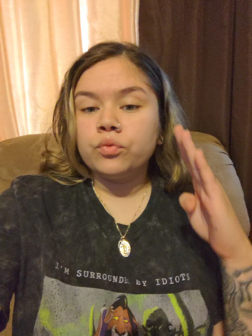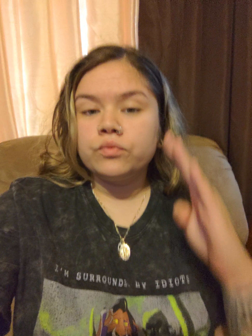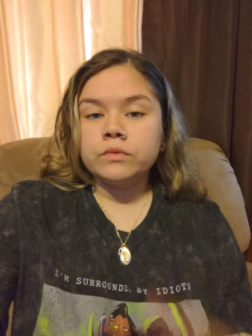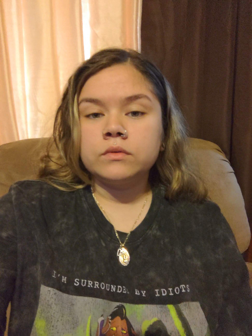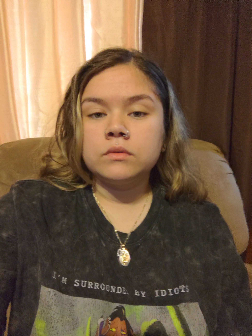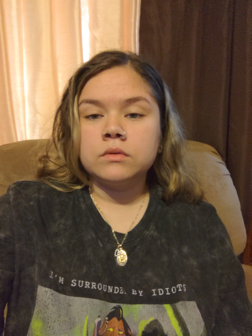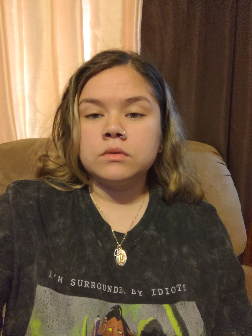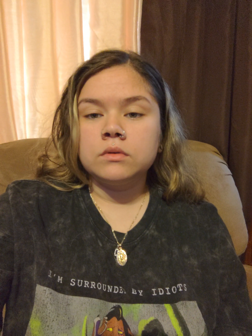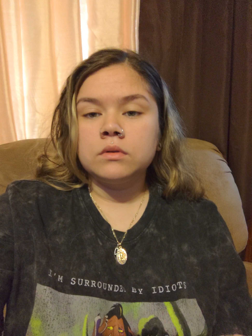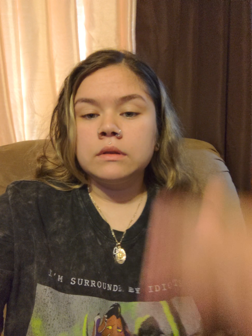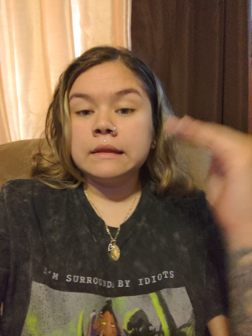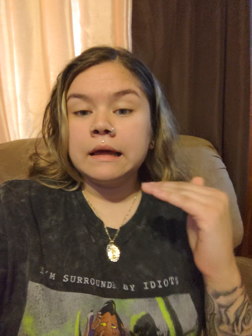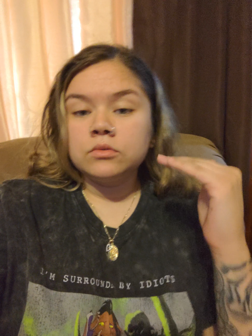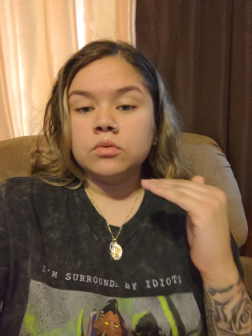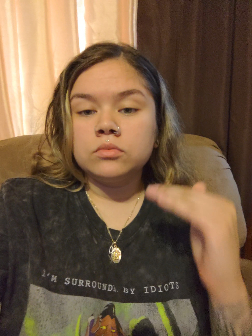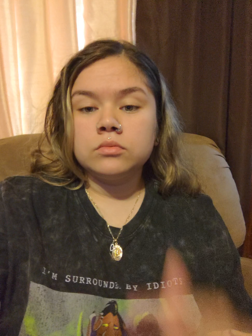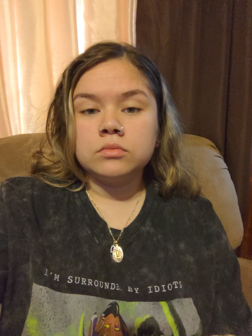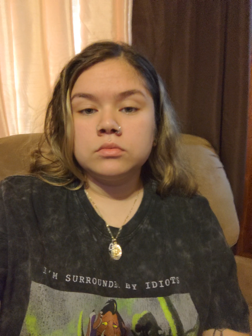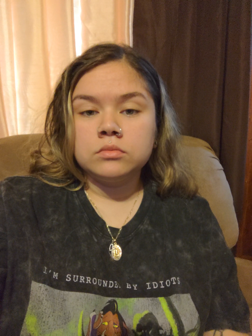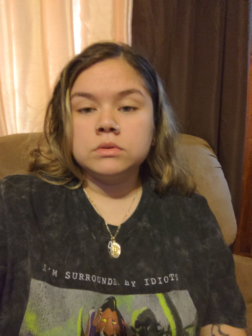little